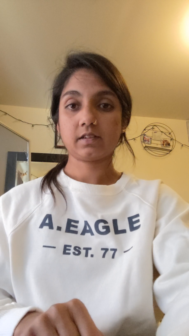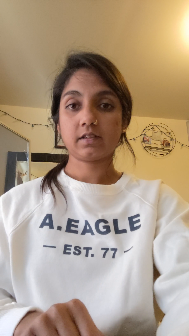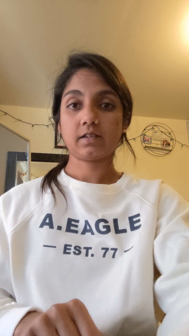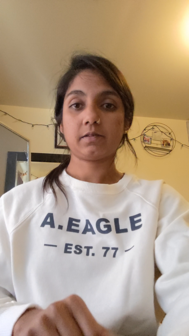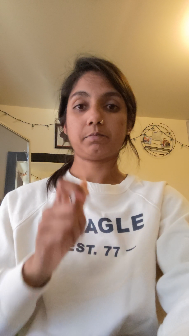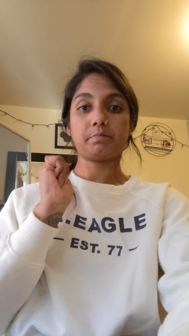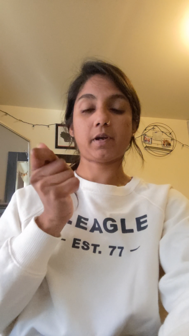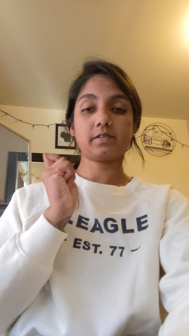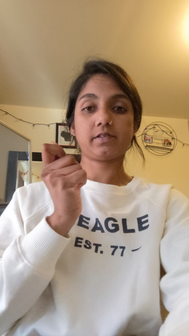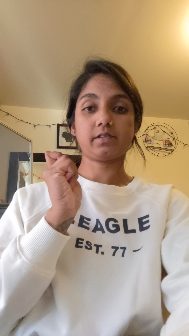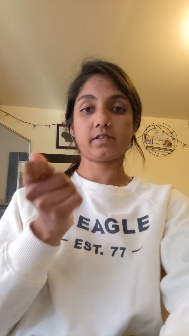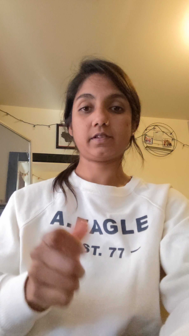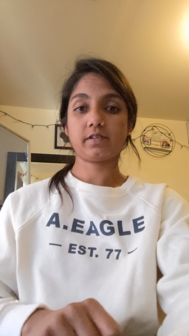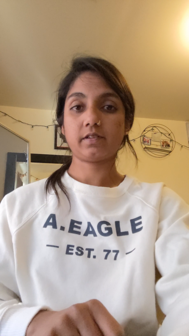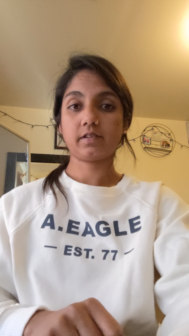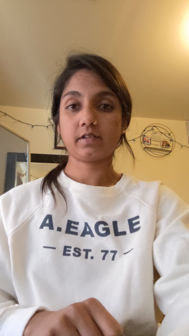bat